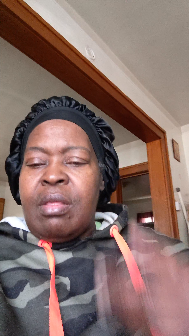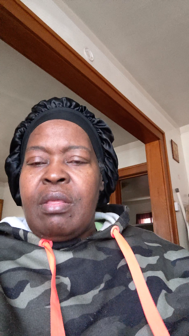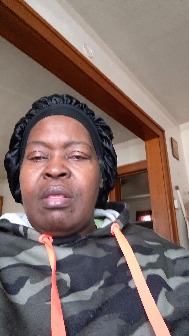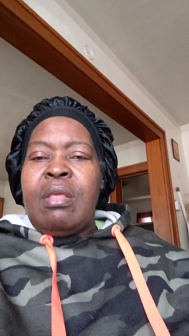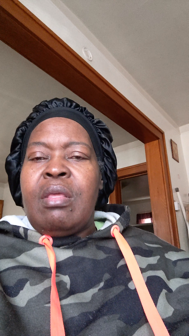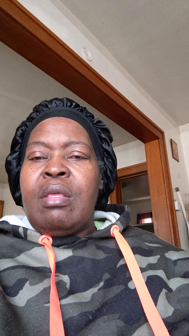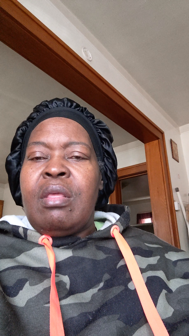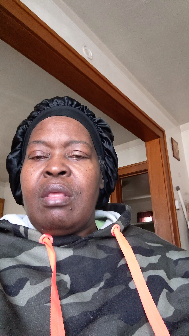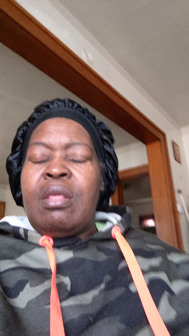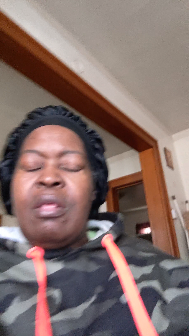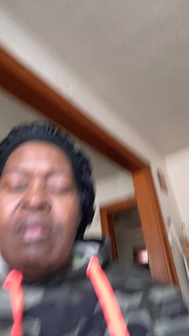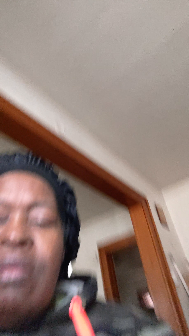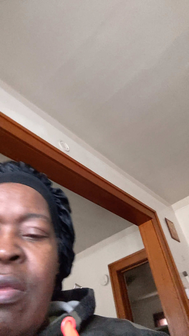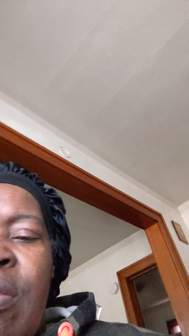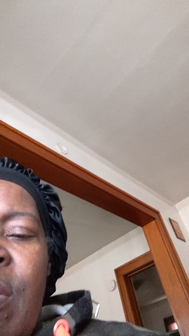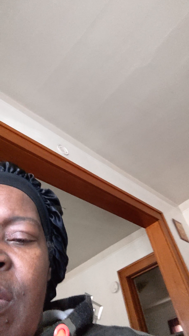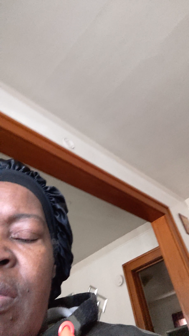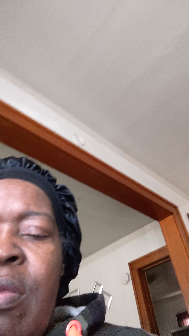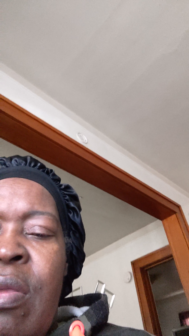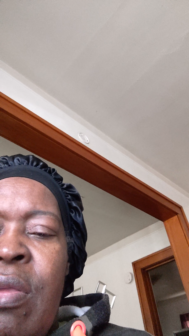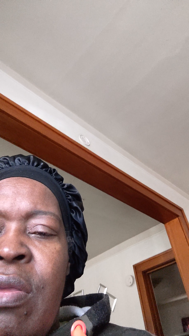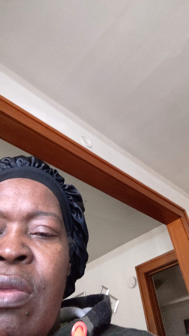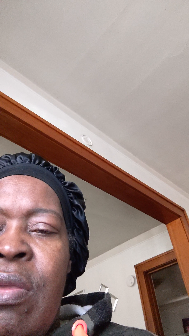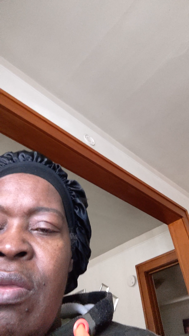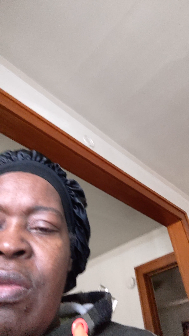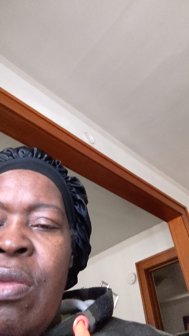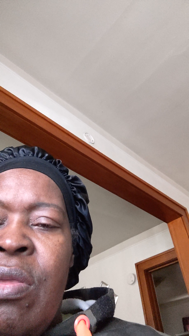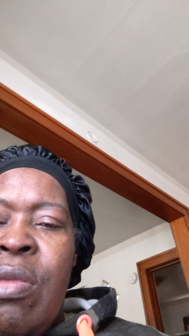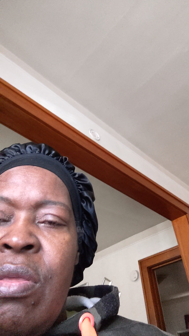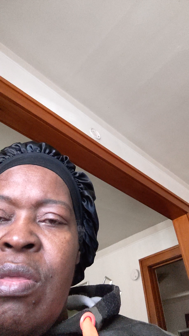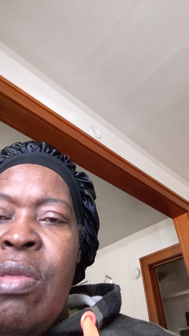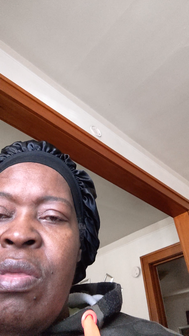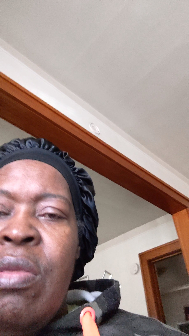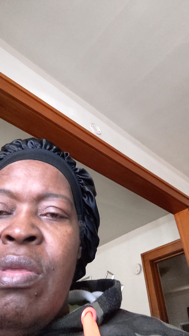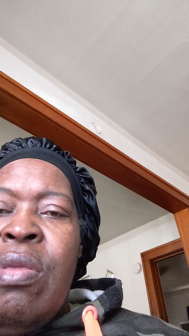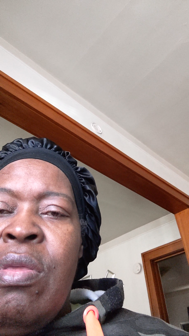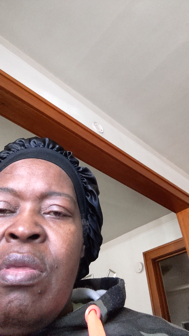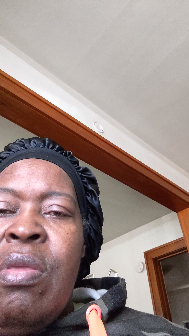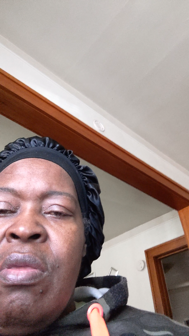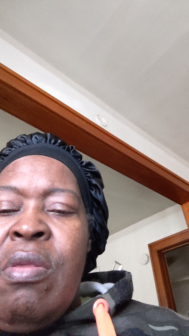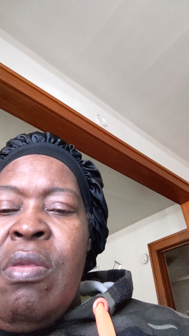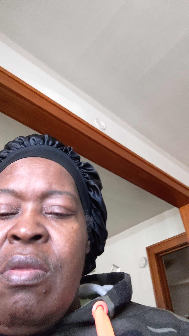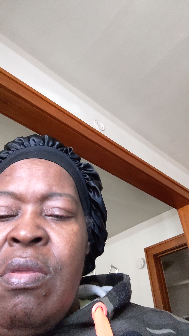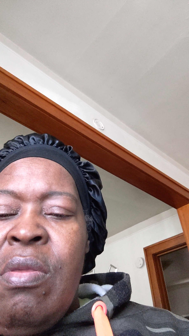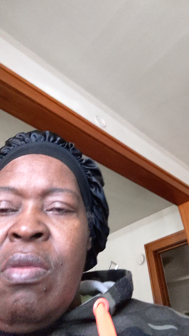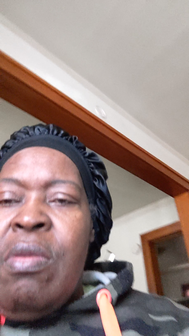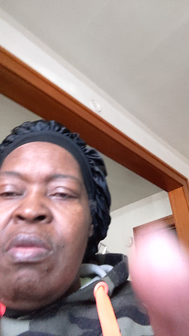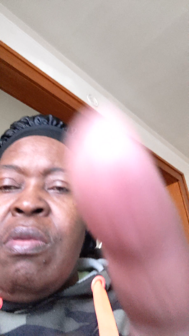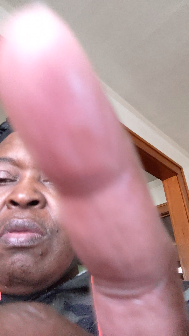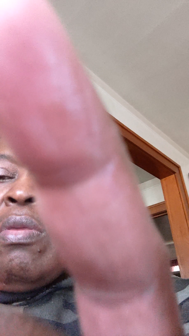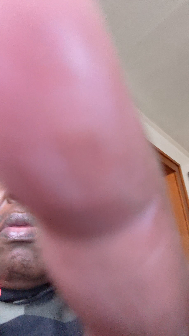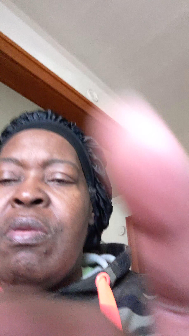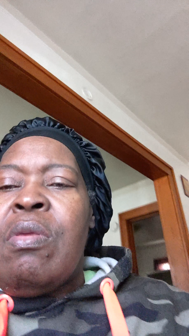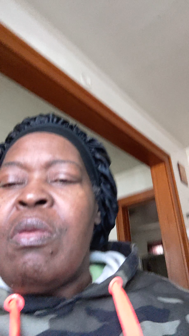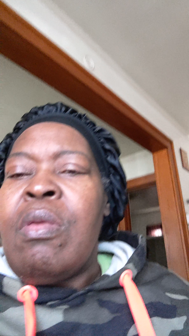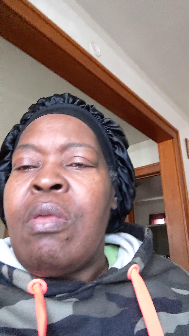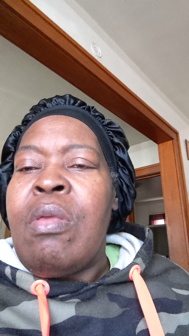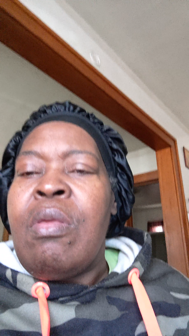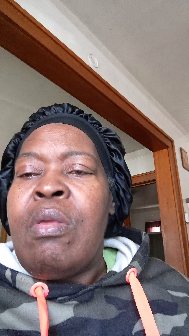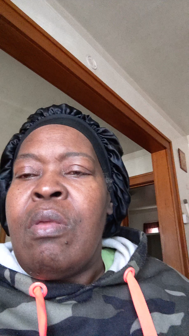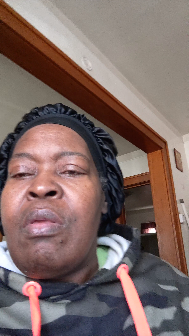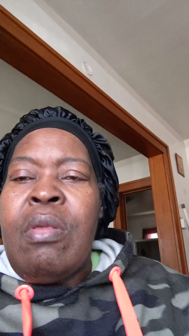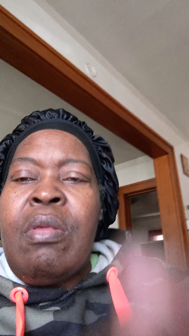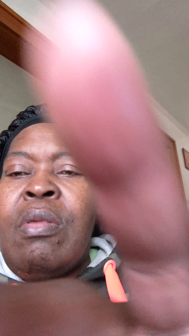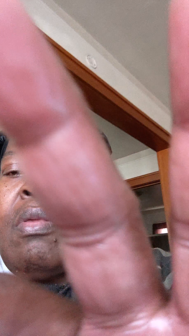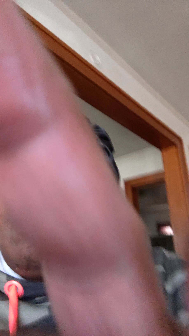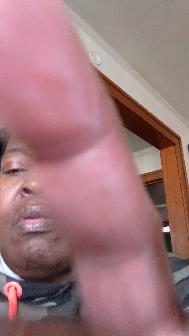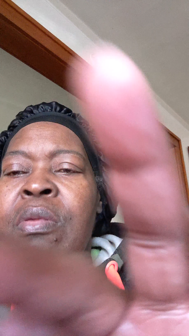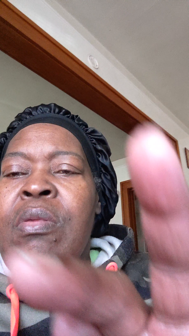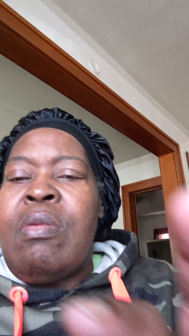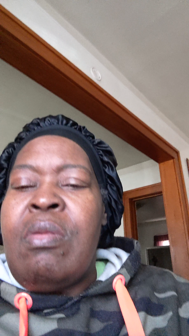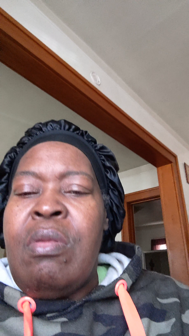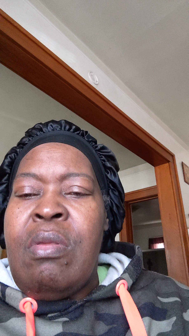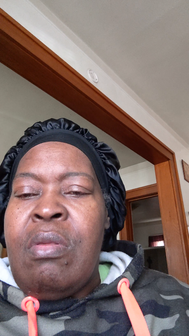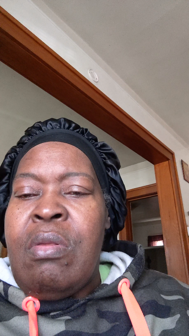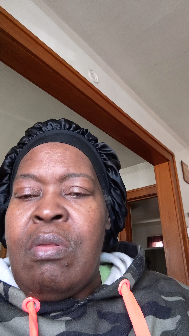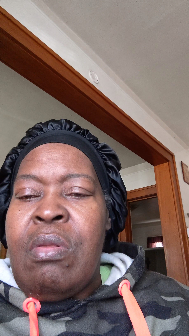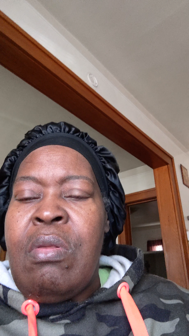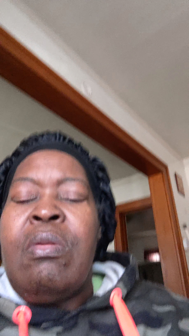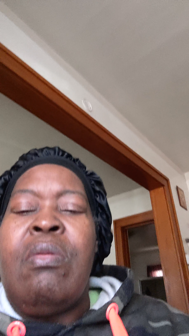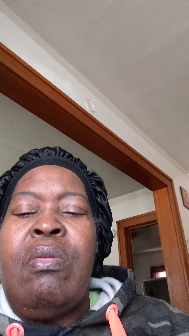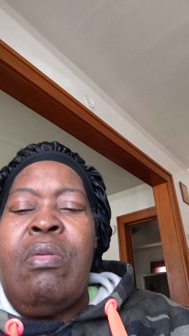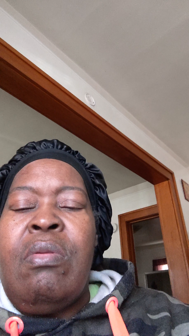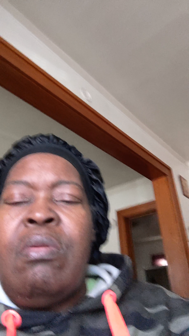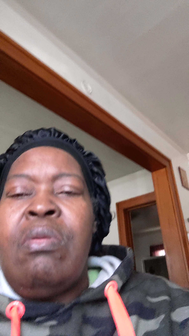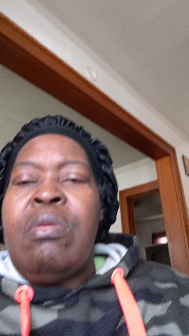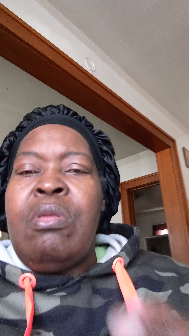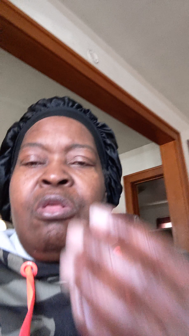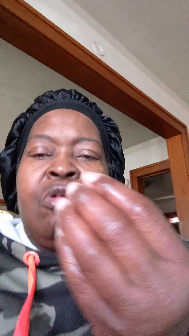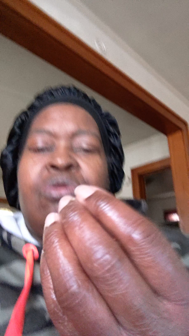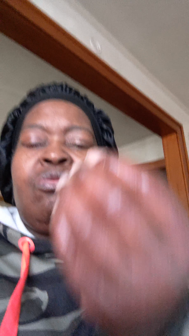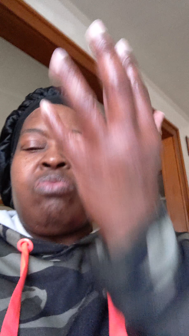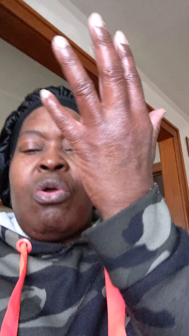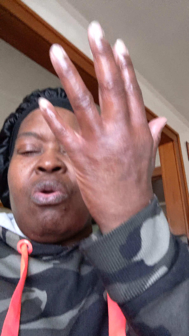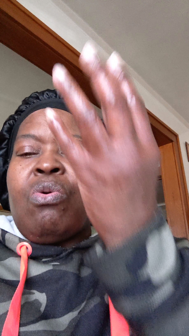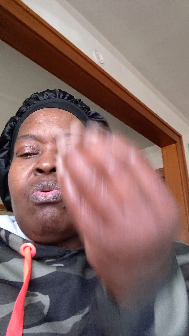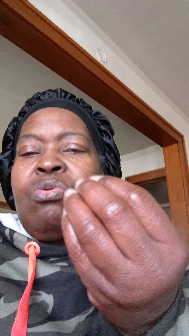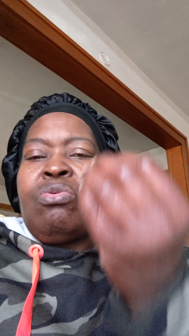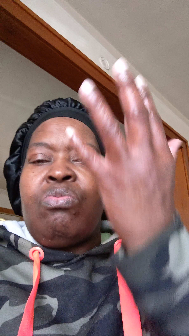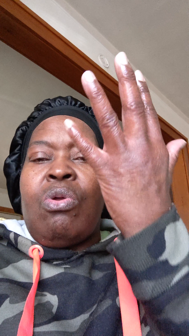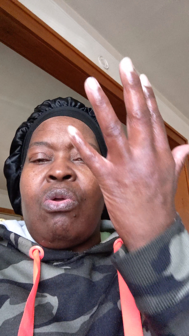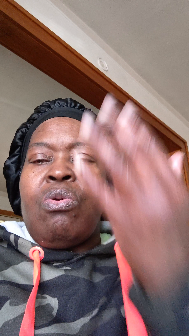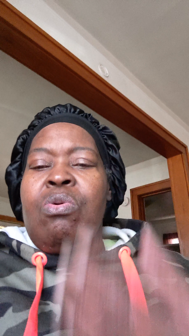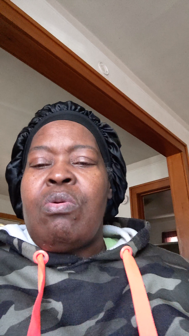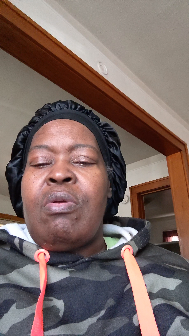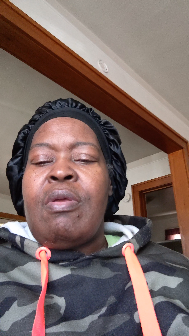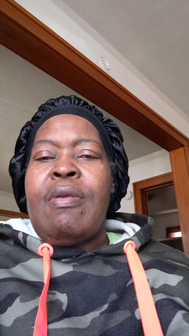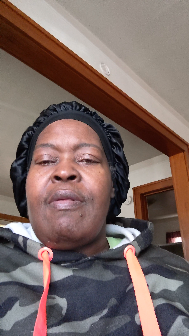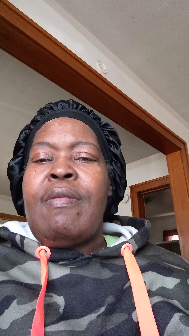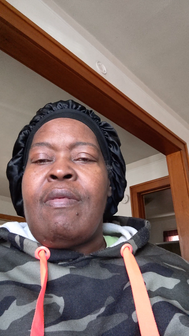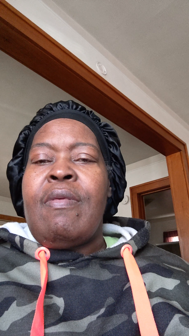plants